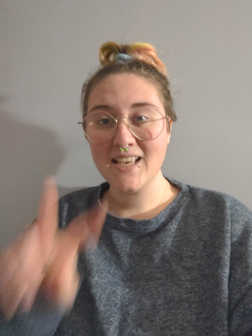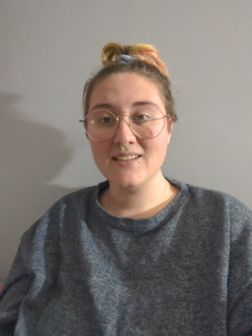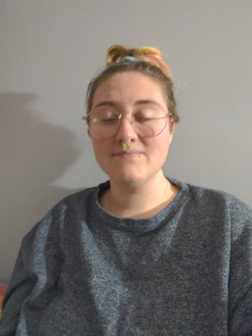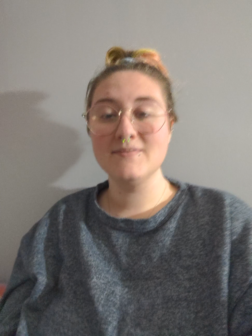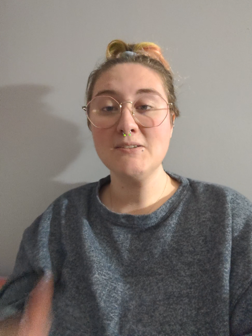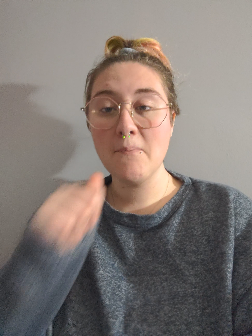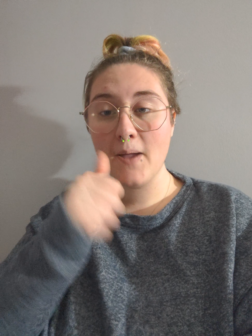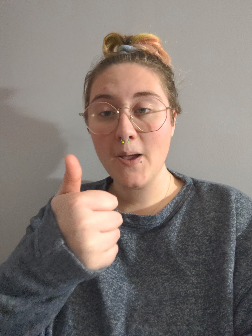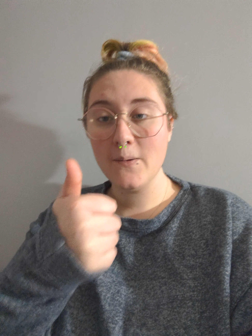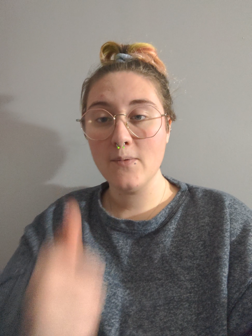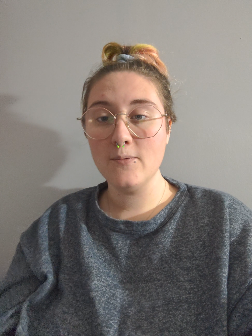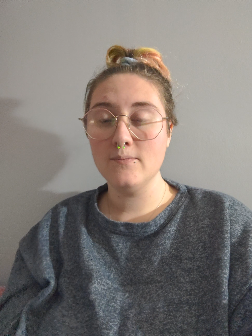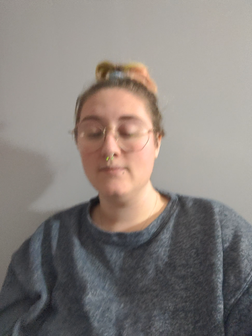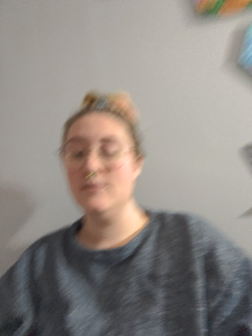tomorrow